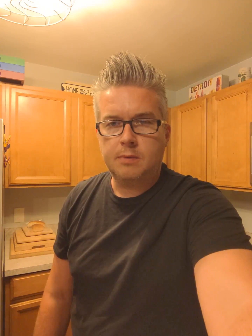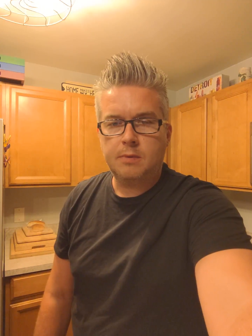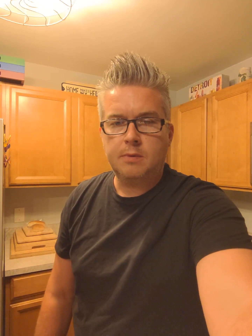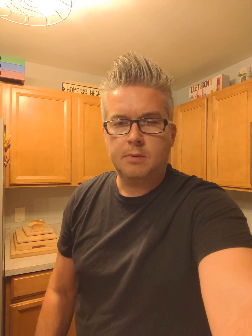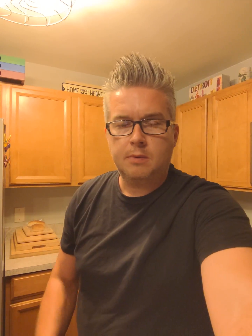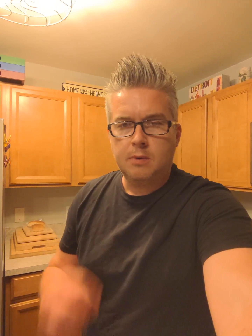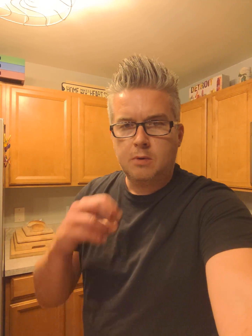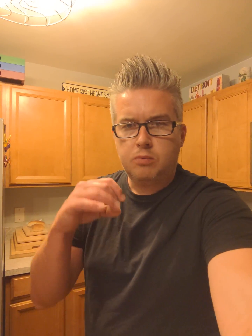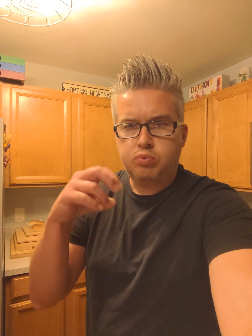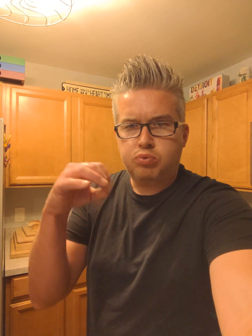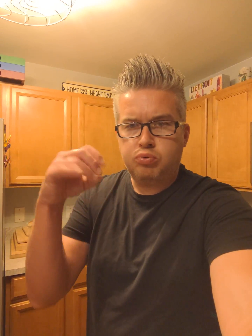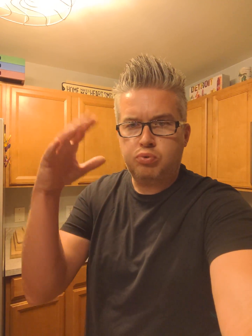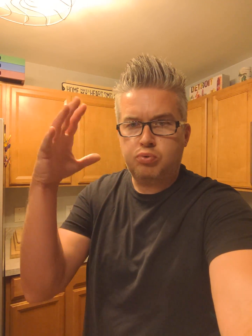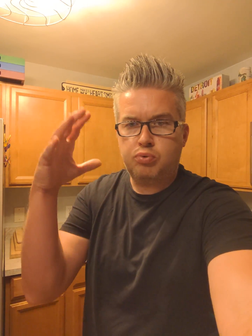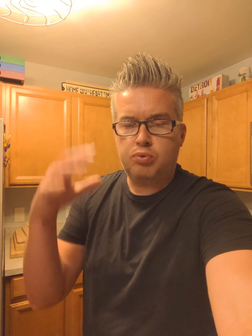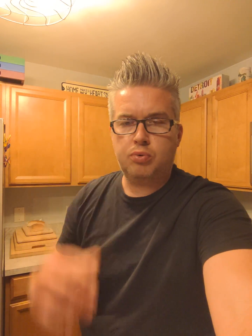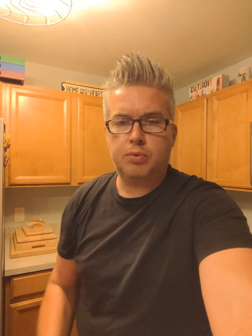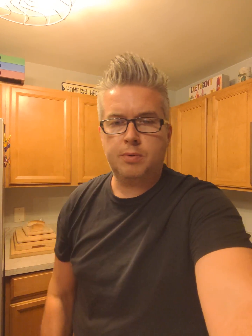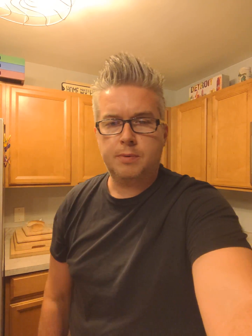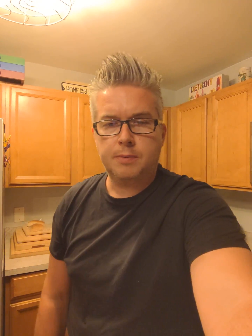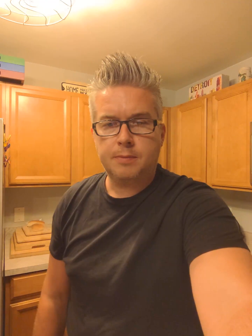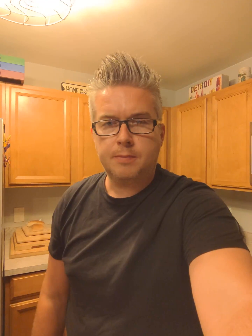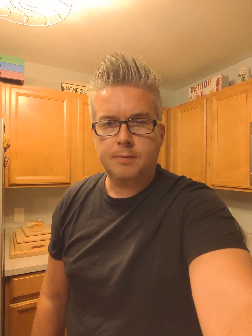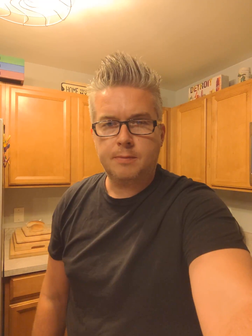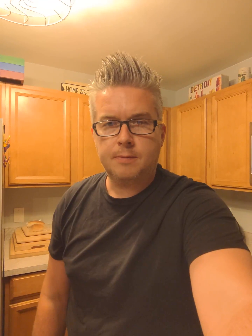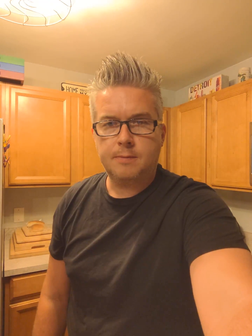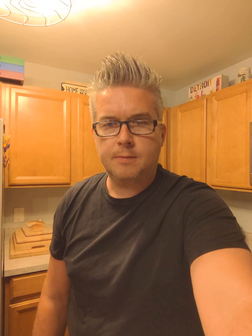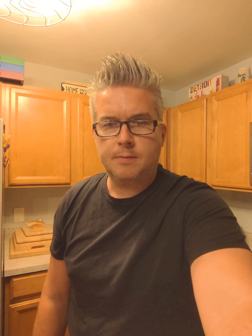bubbles